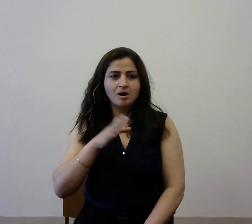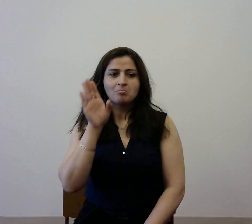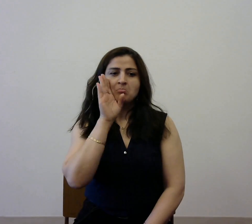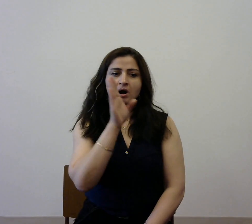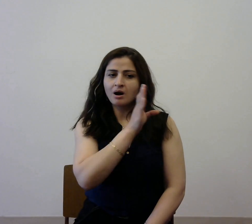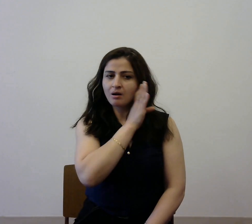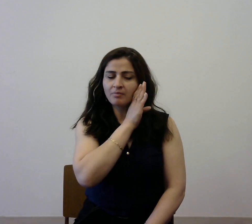ana